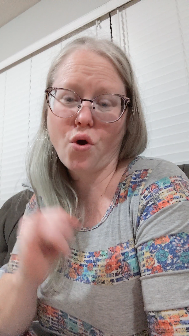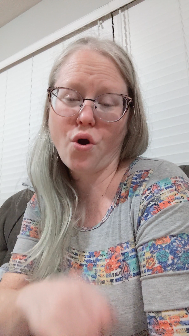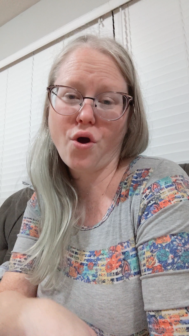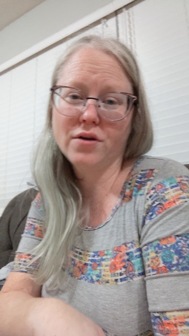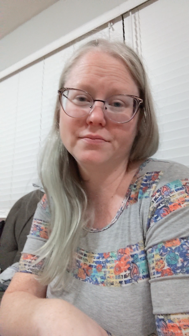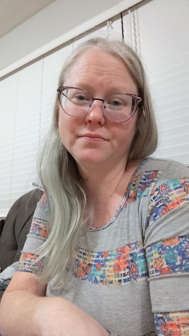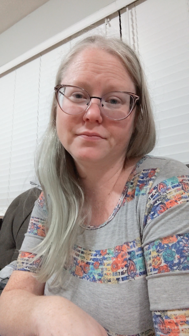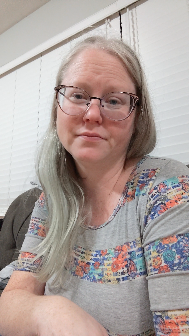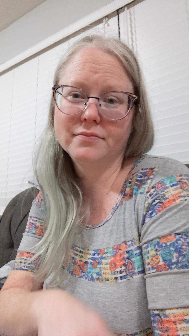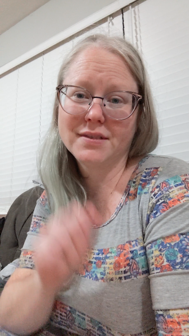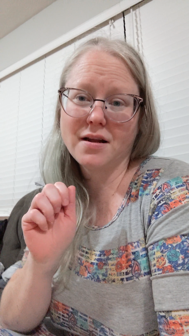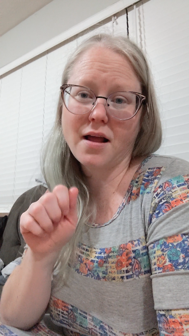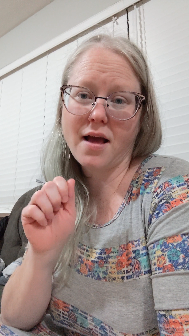knock